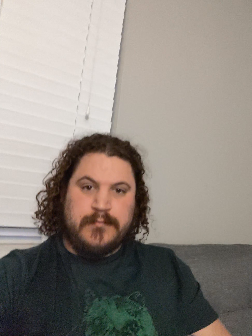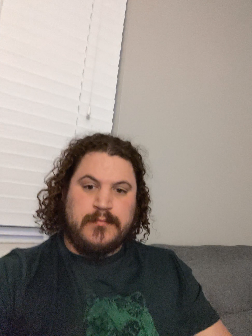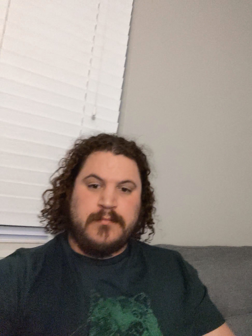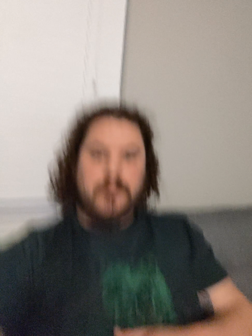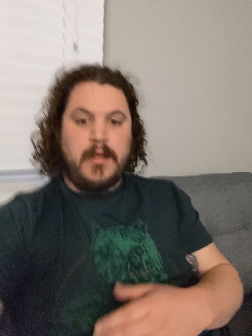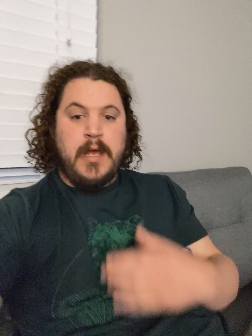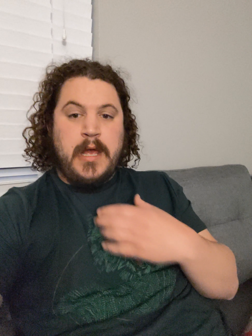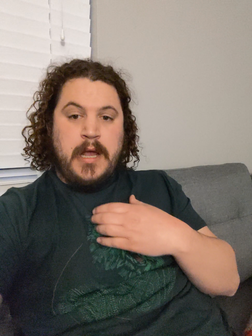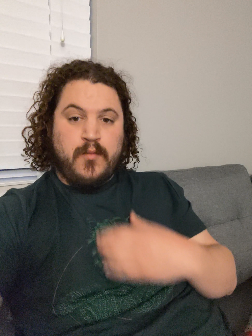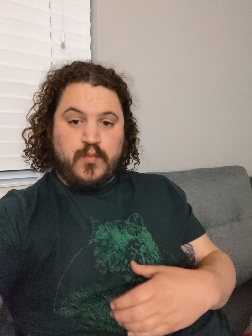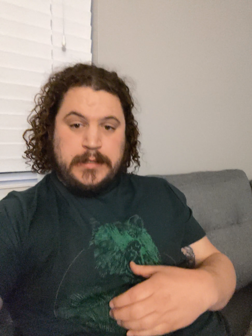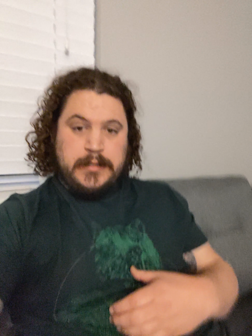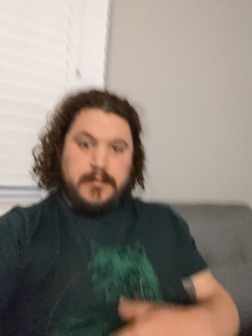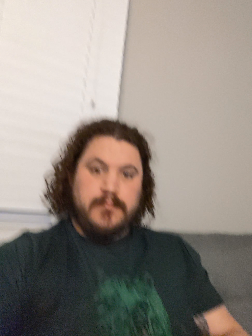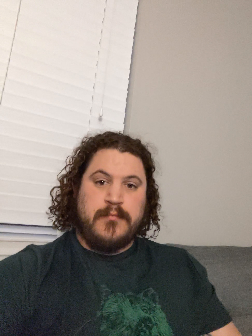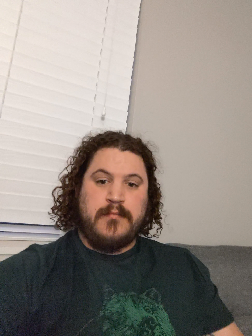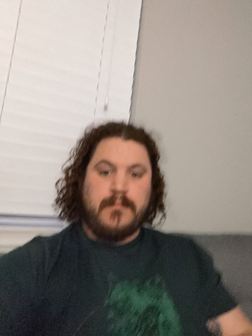hungry